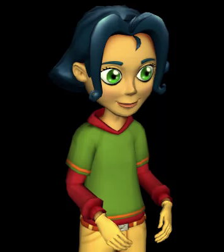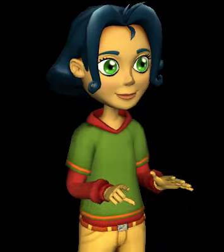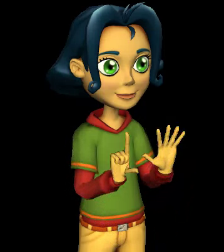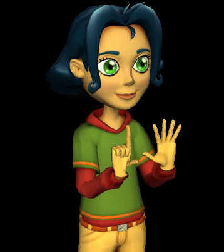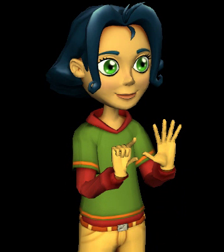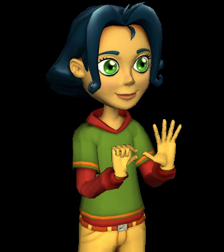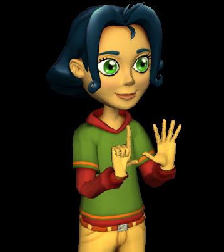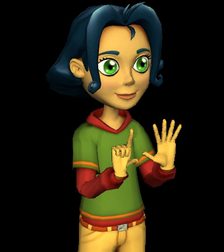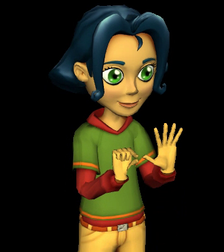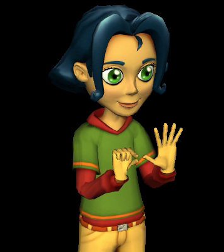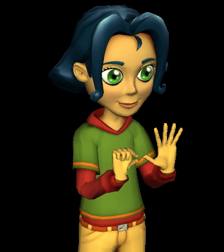70